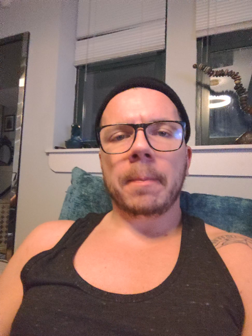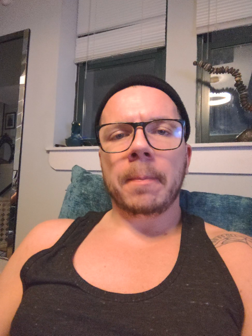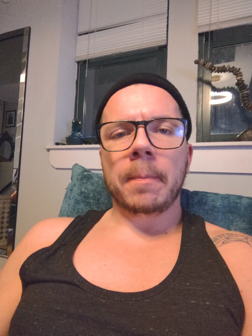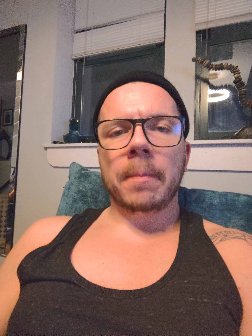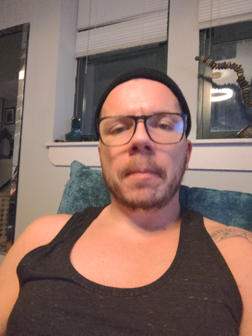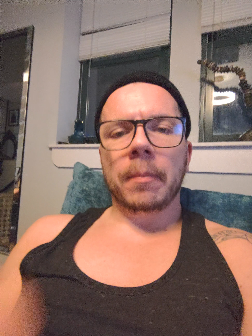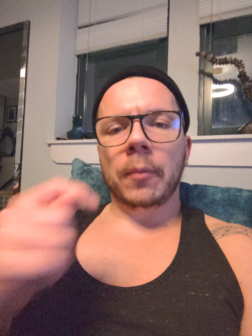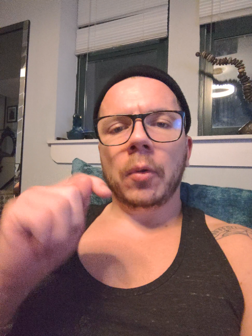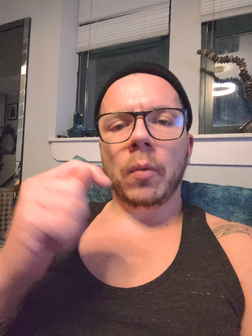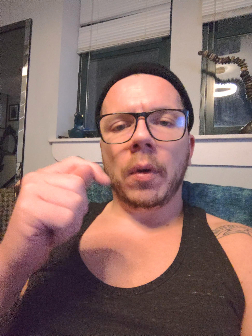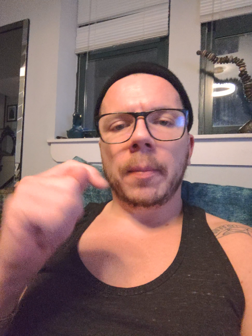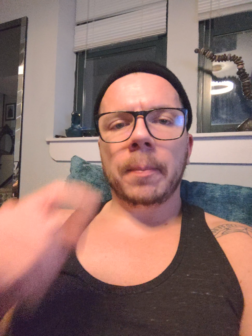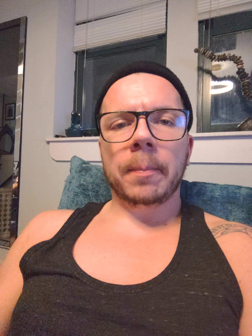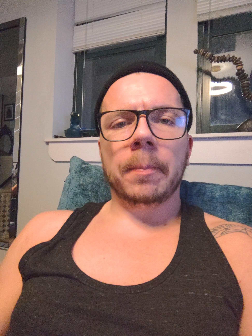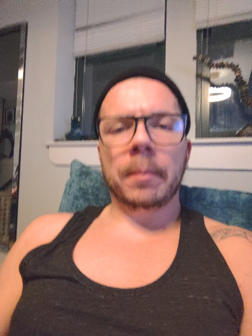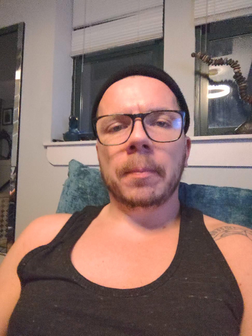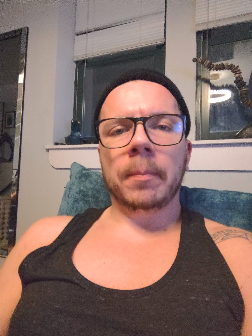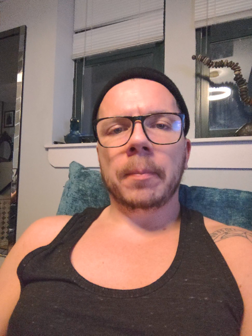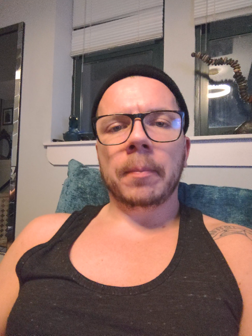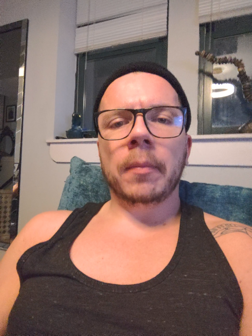toy